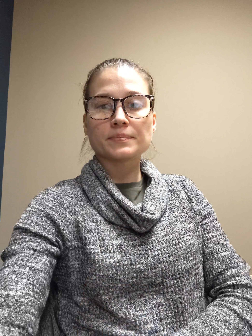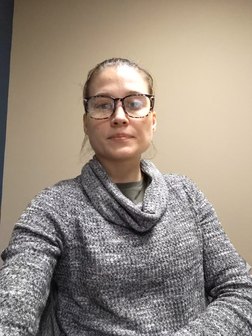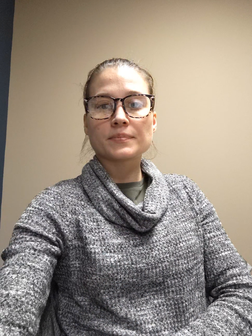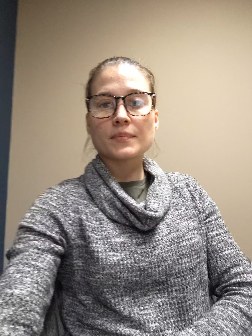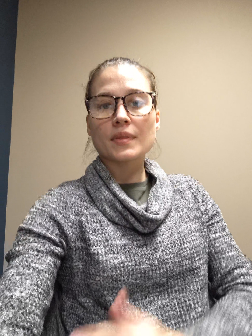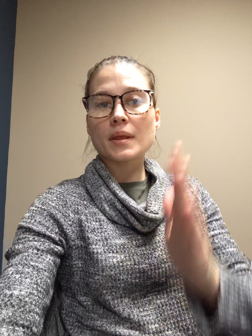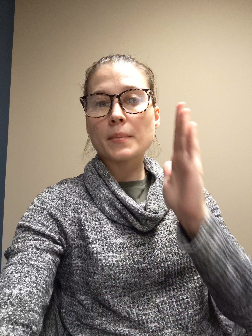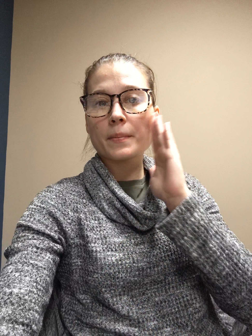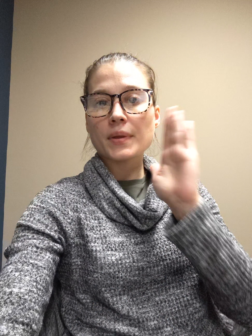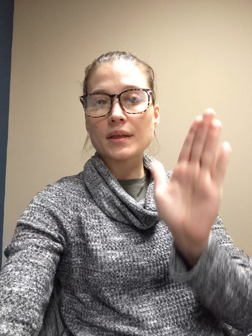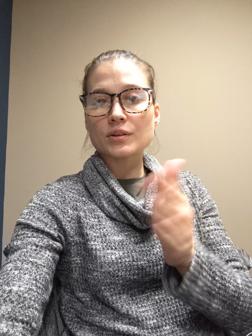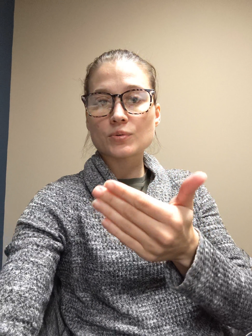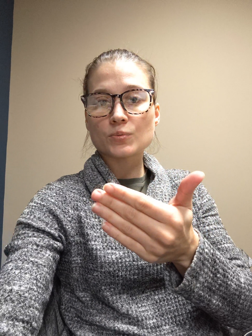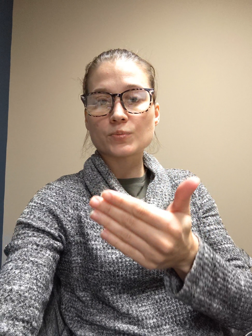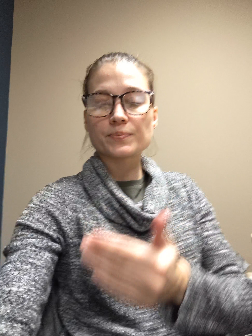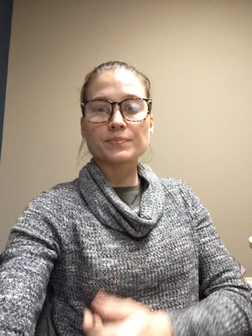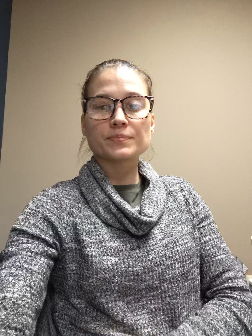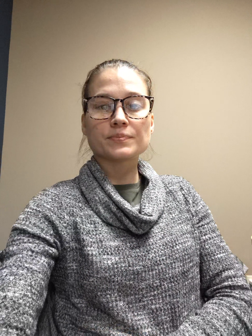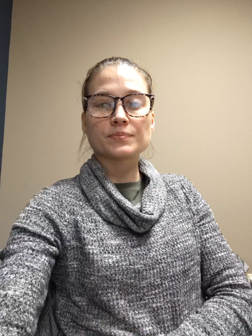bedroom